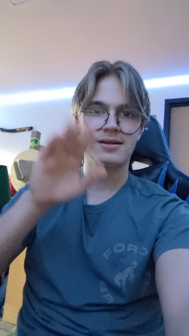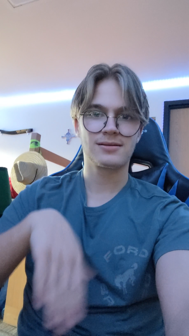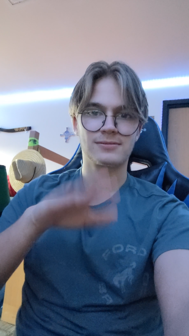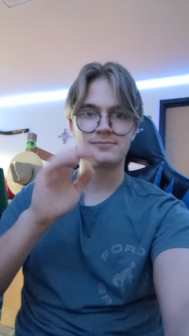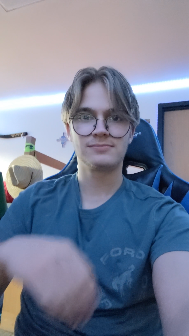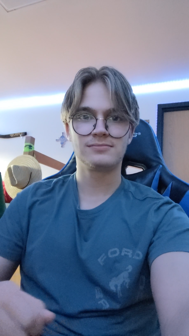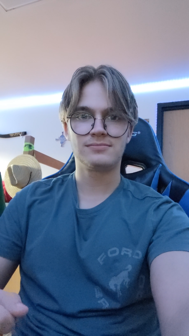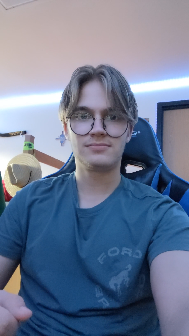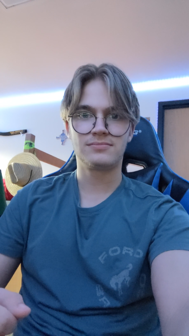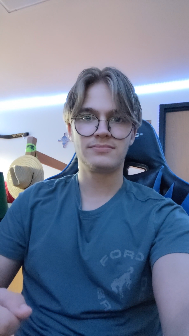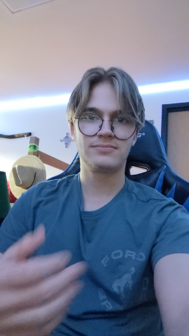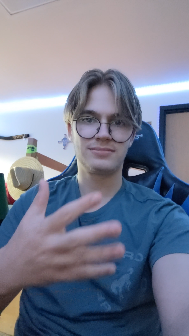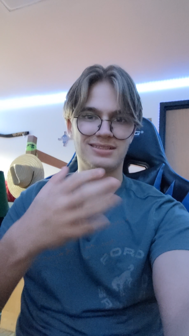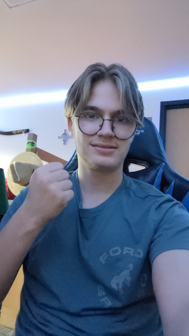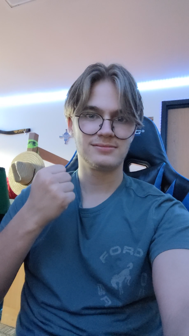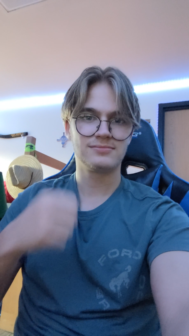get